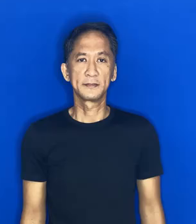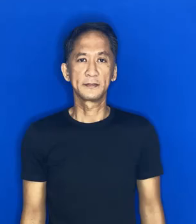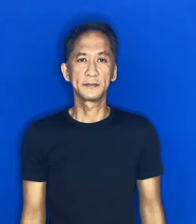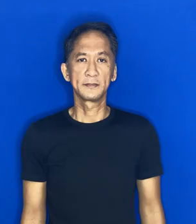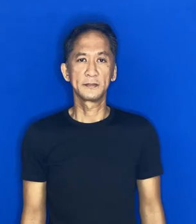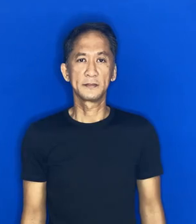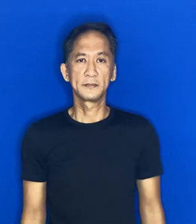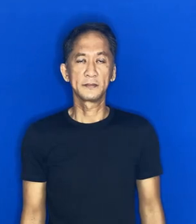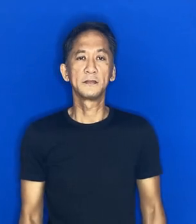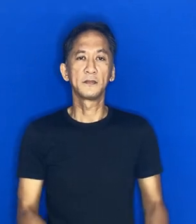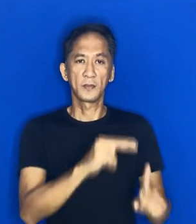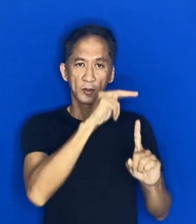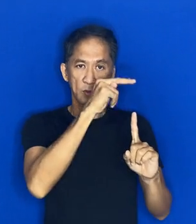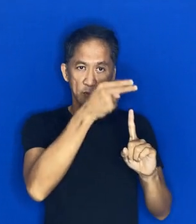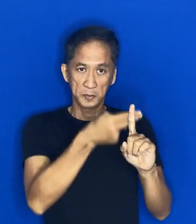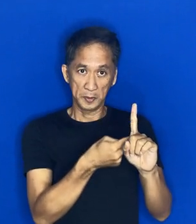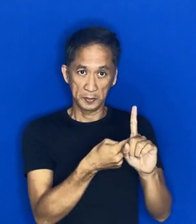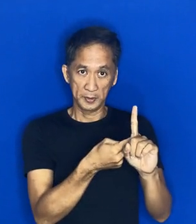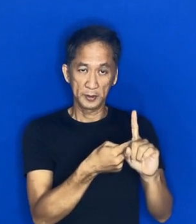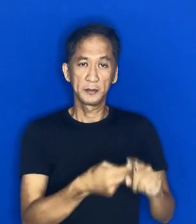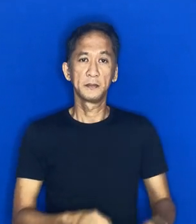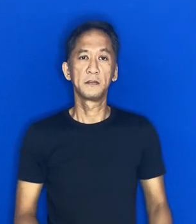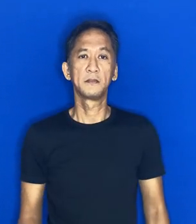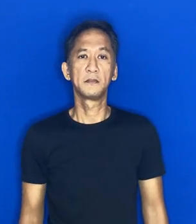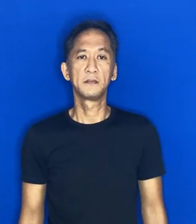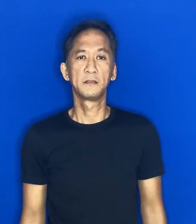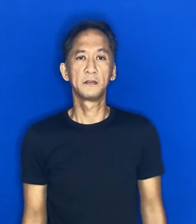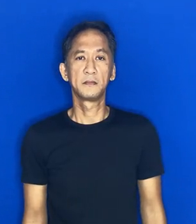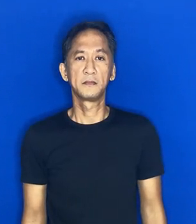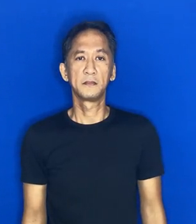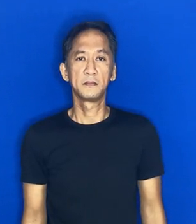november